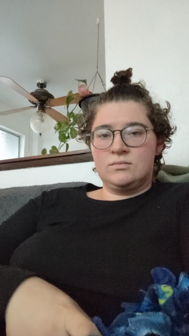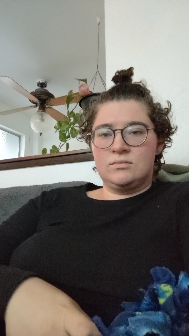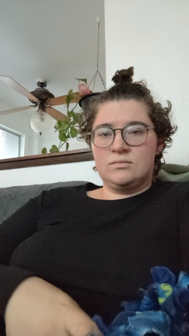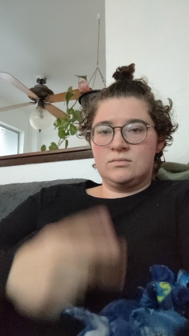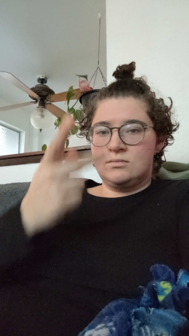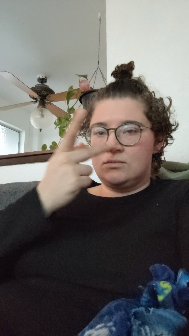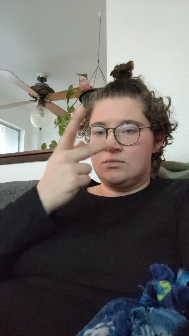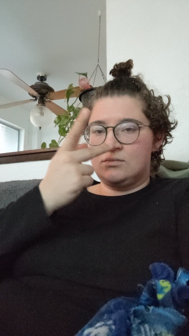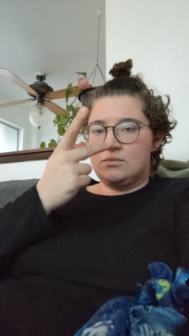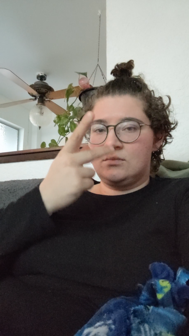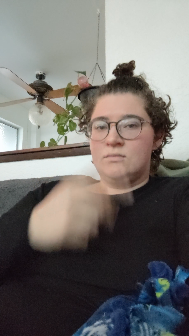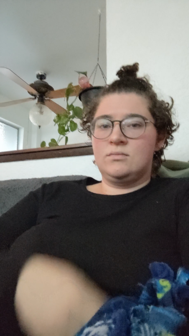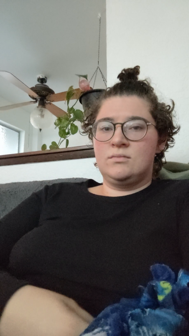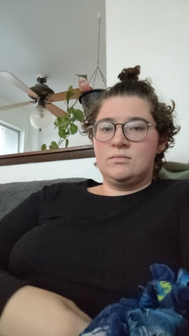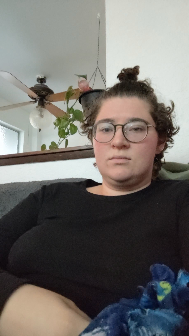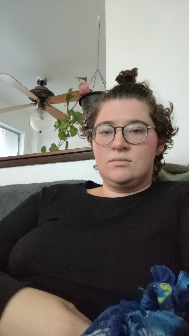penis